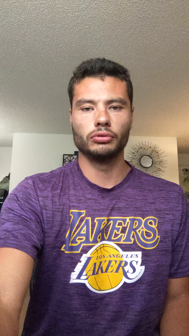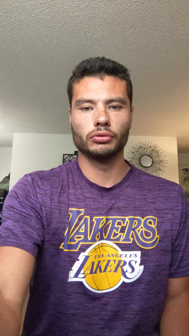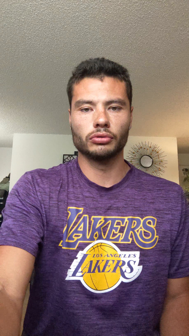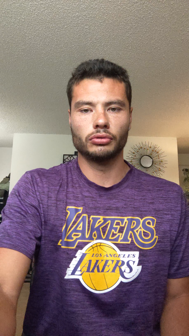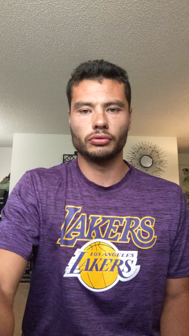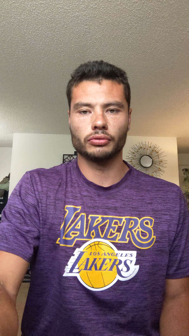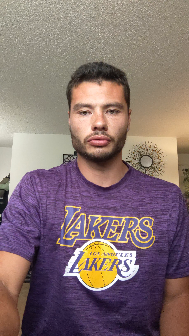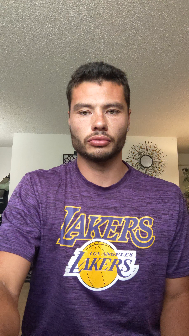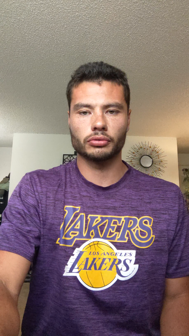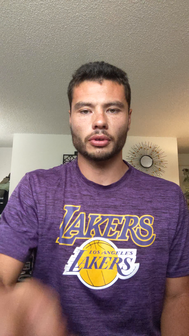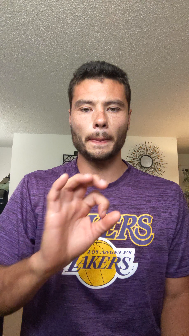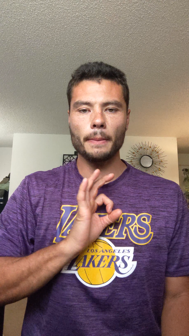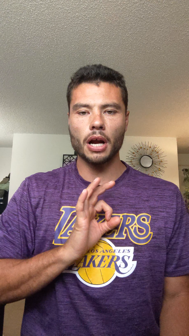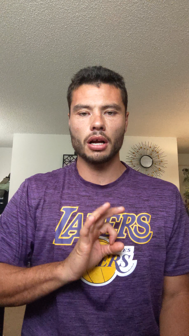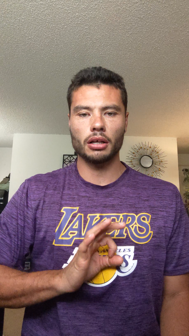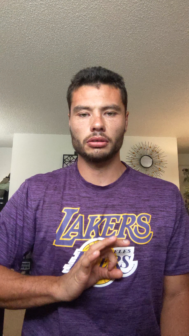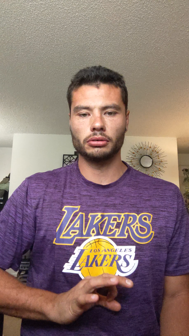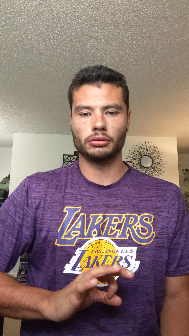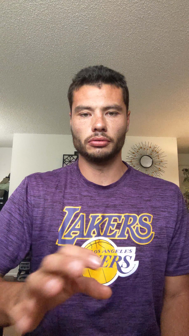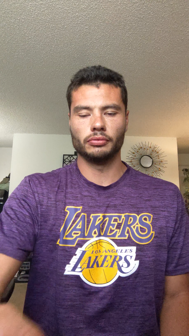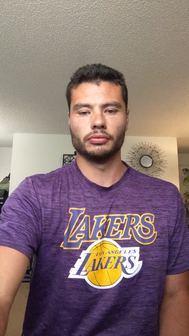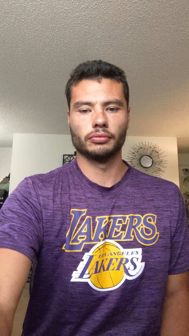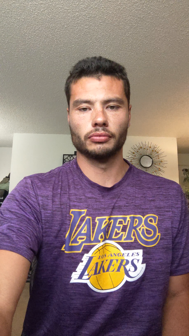button